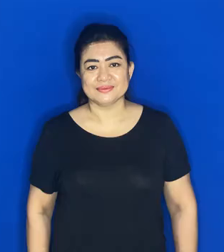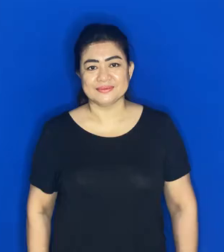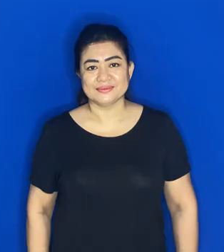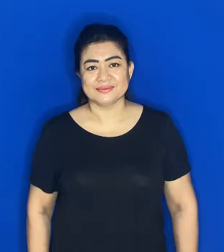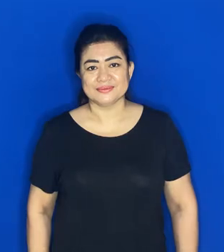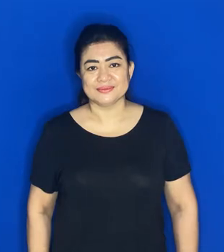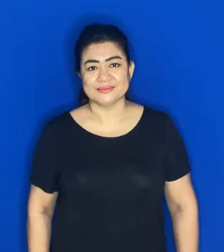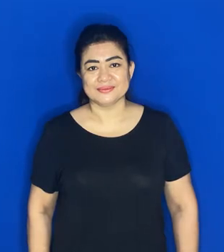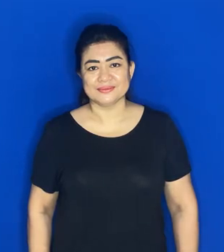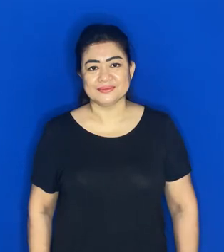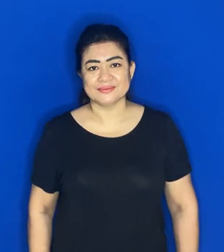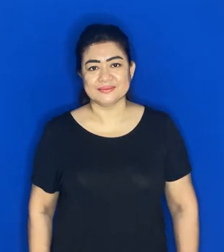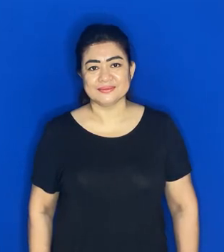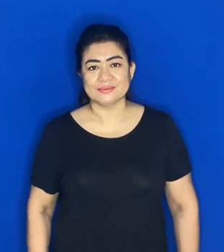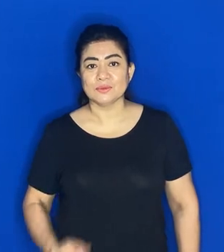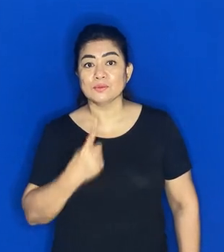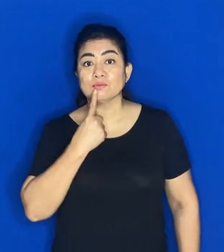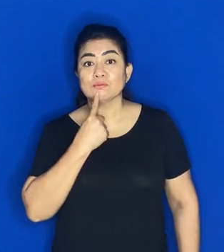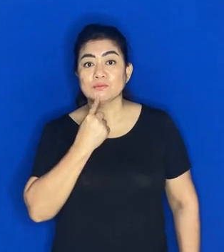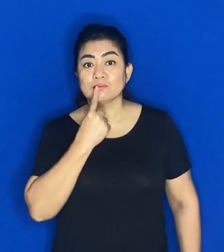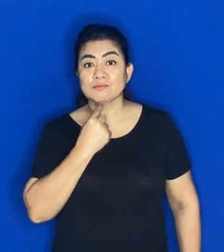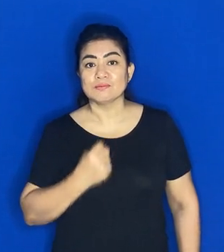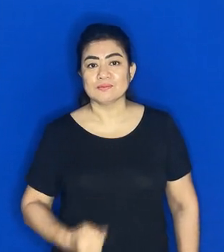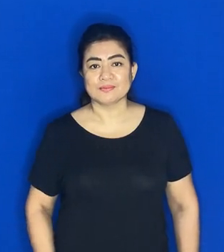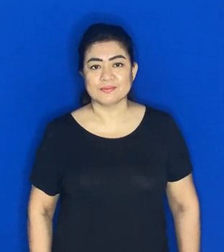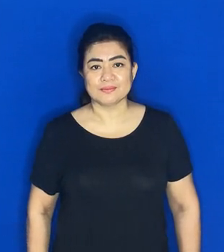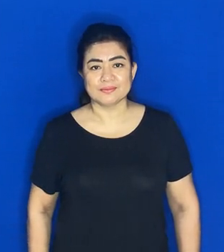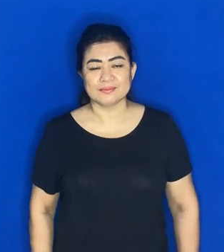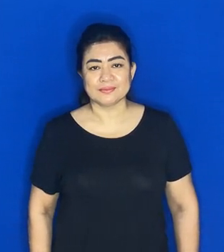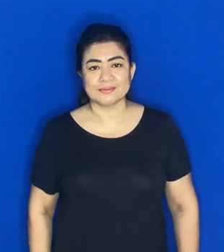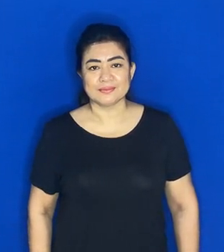red